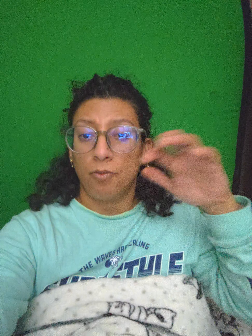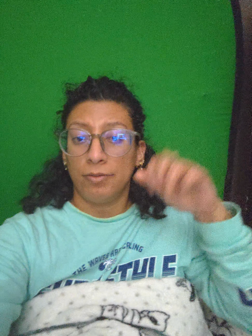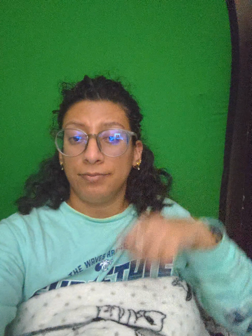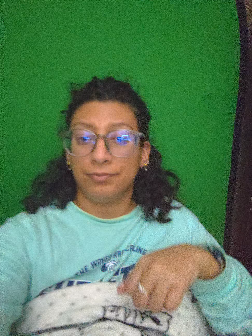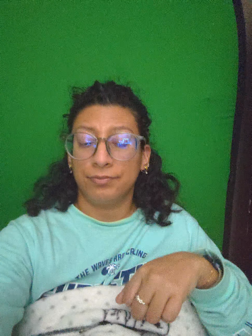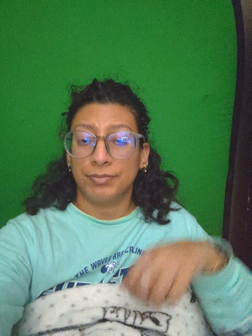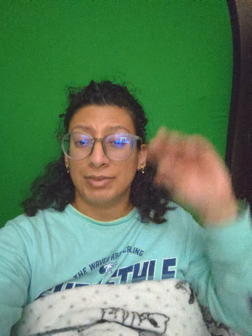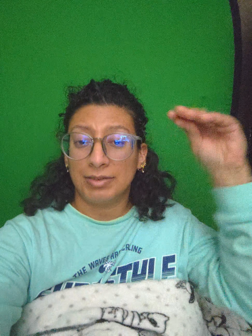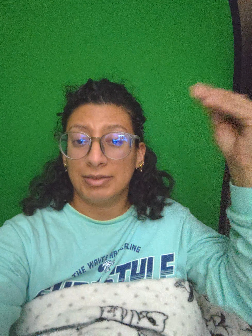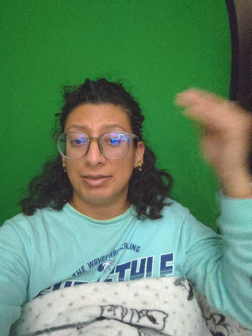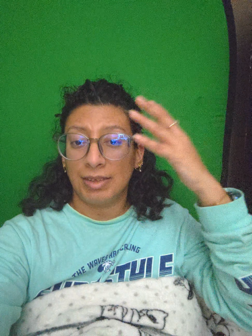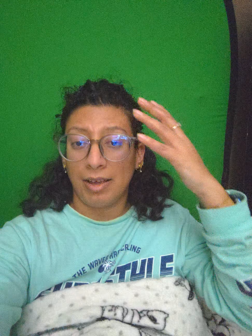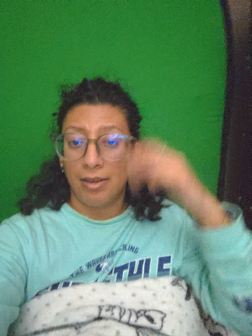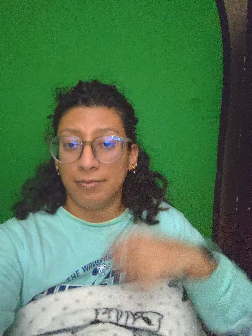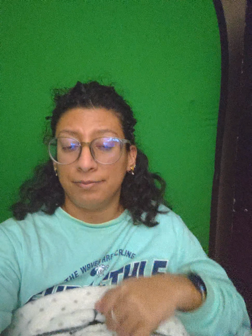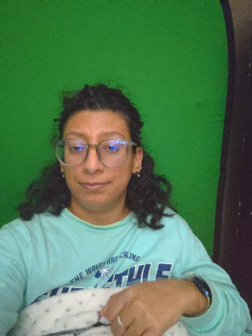sun